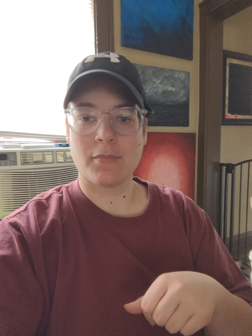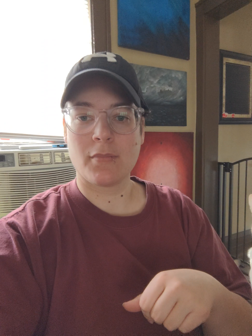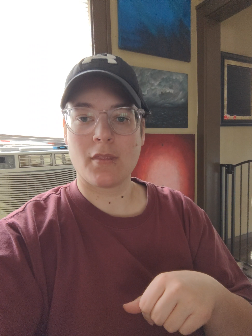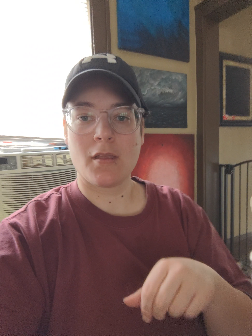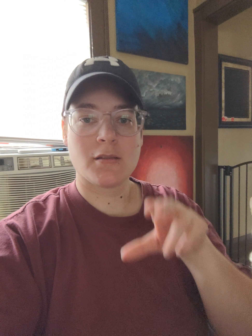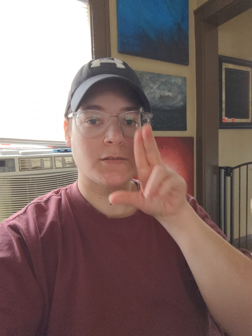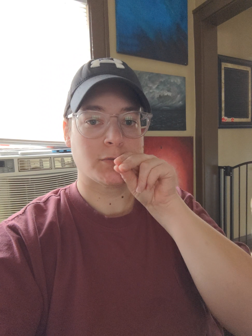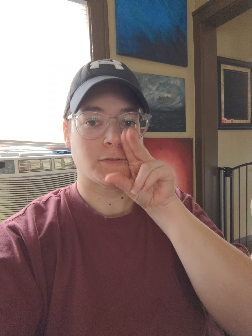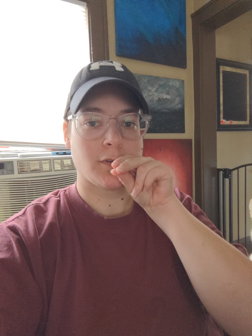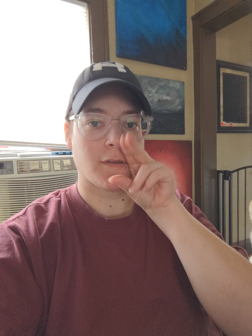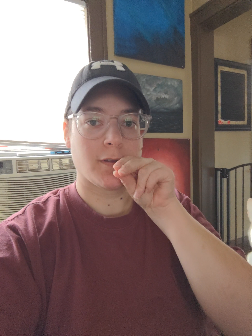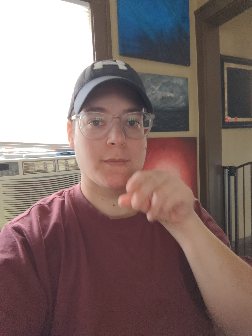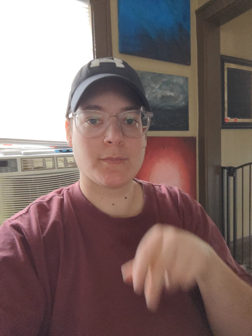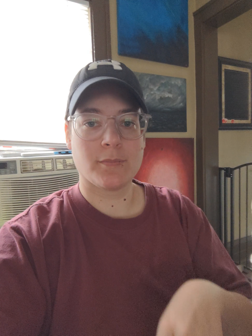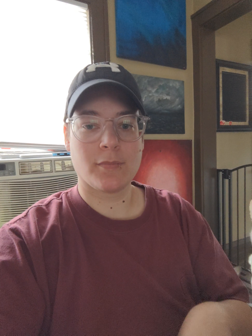duck